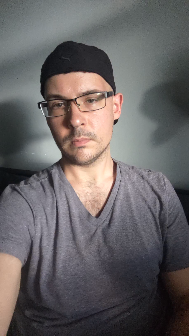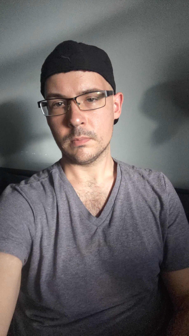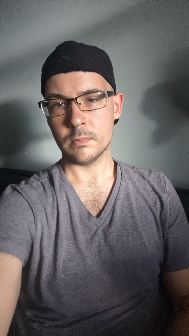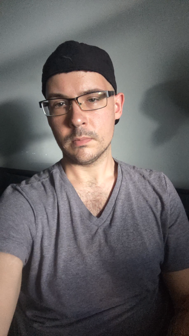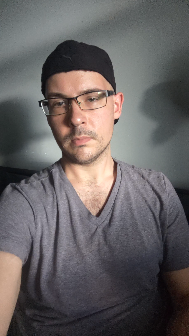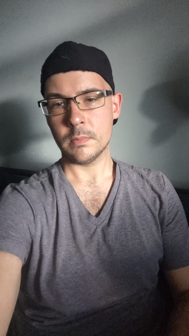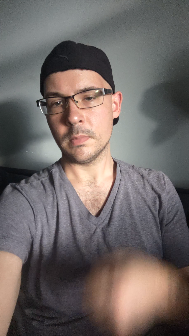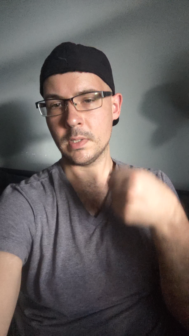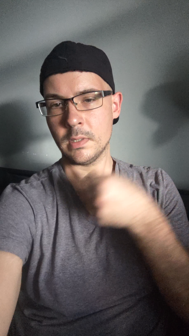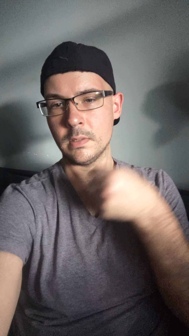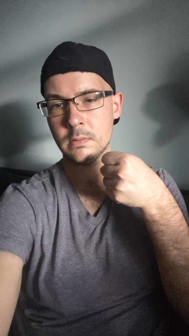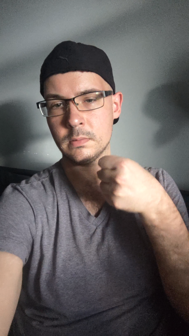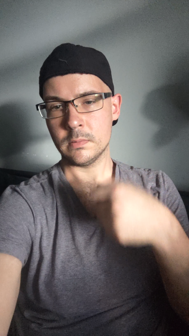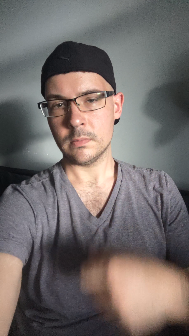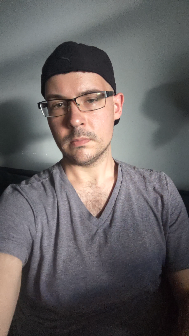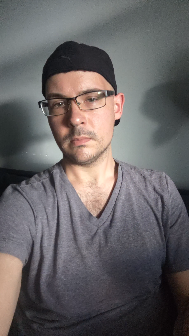hit